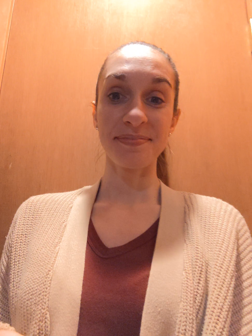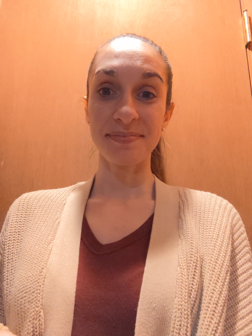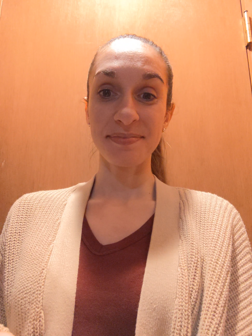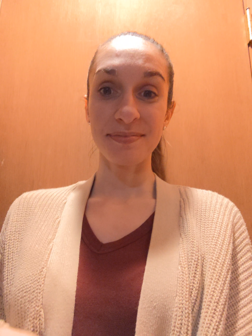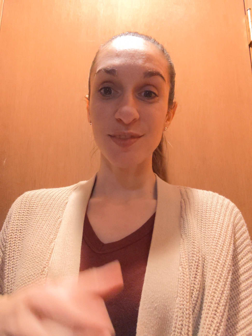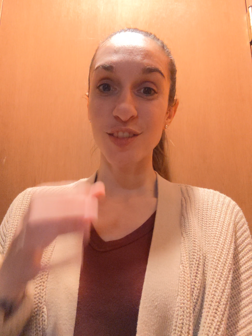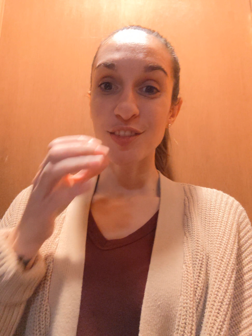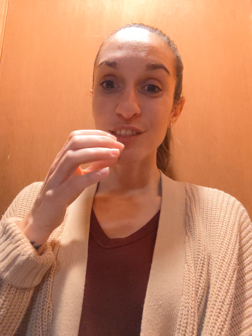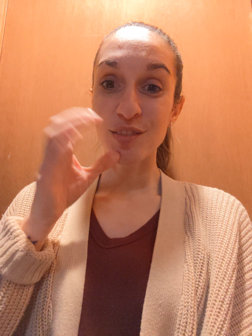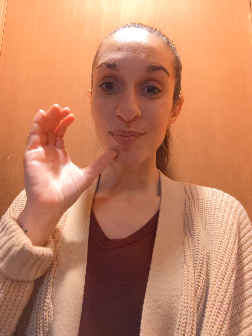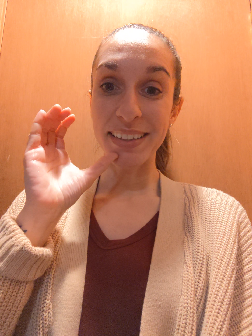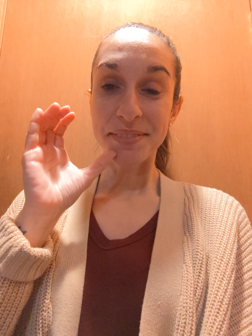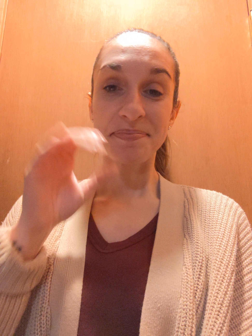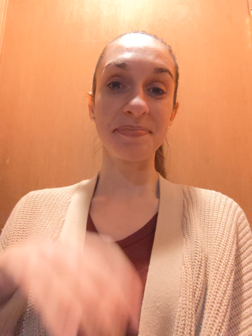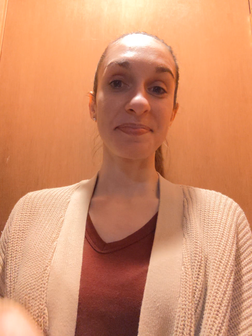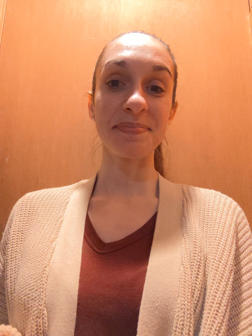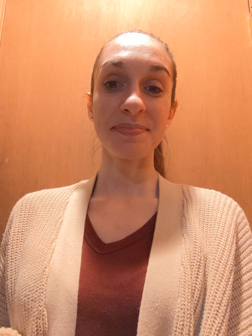drink